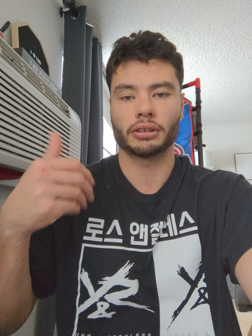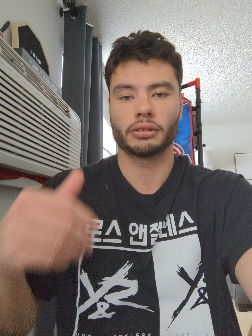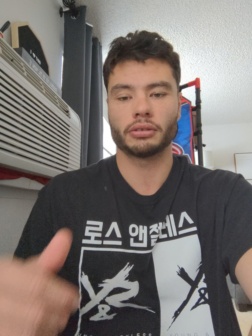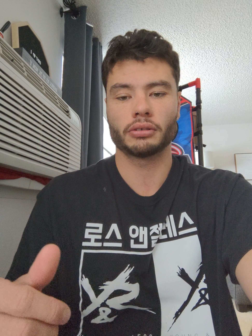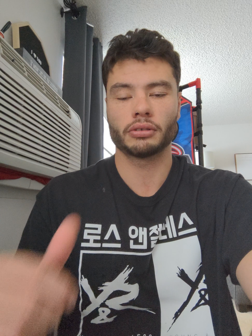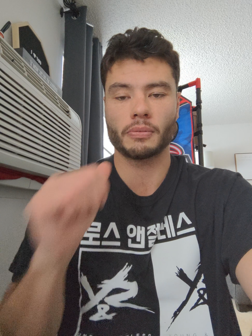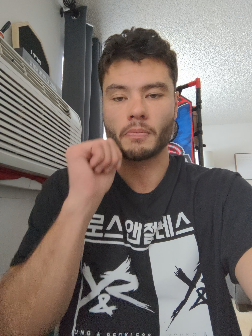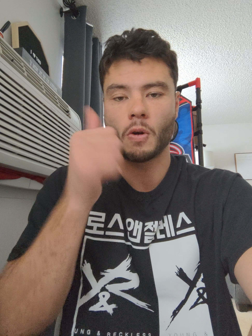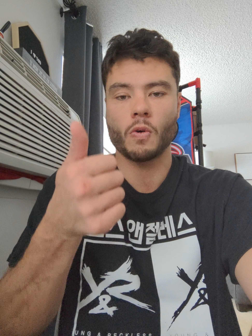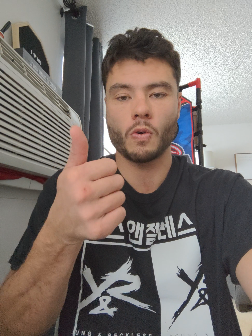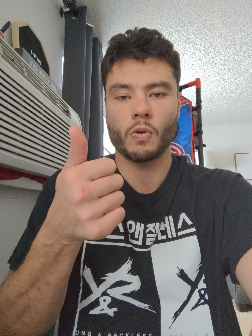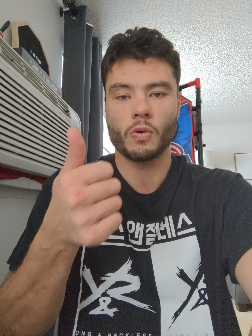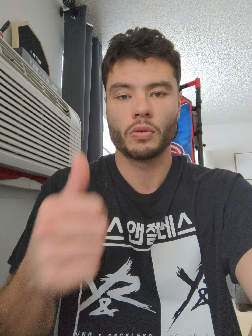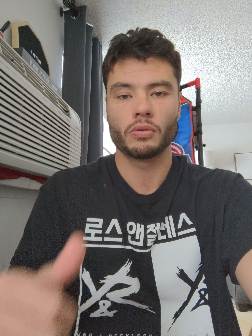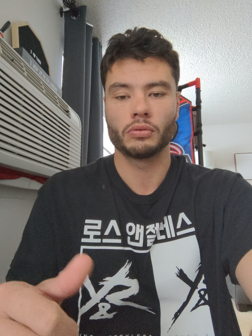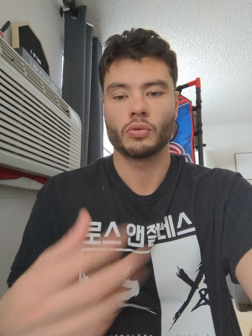tomorrow